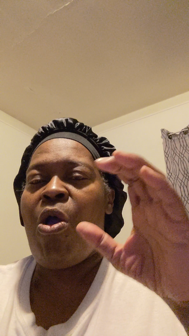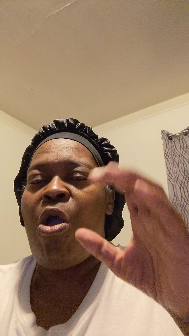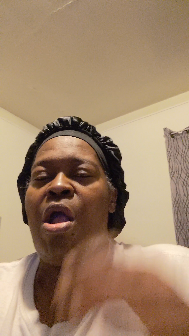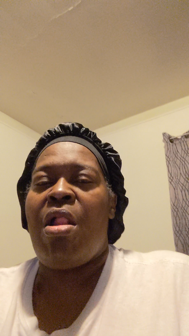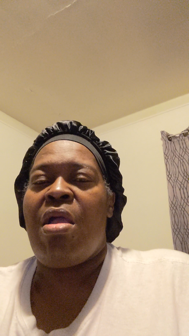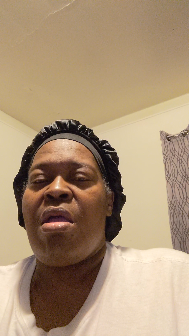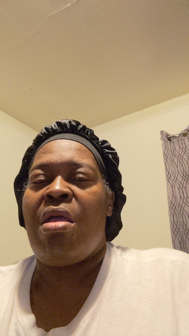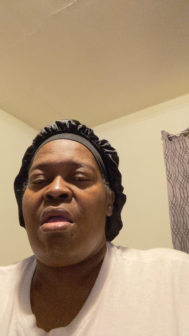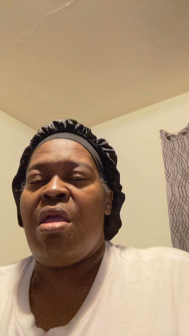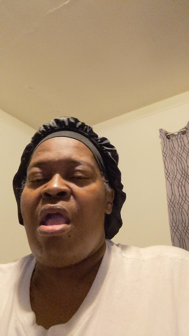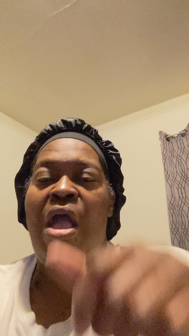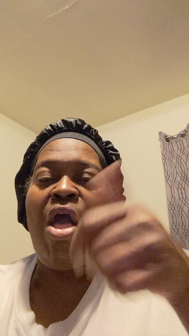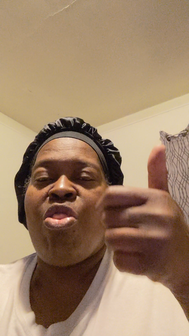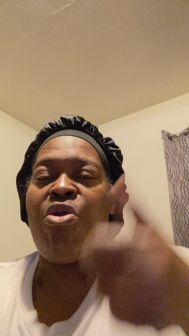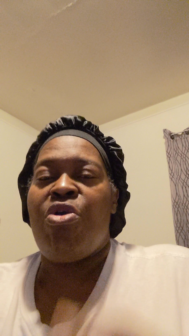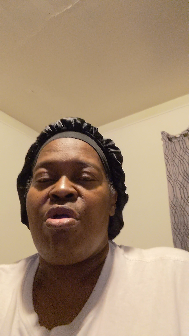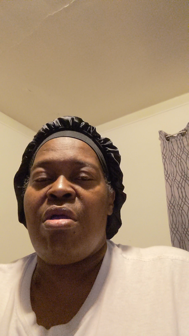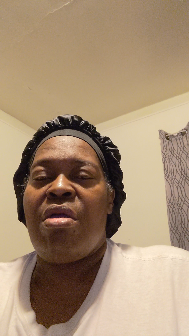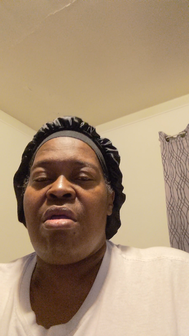other